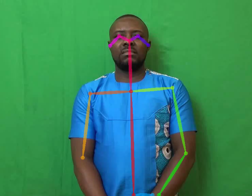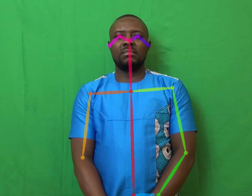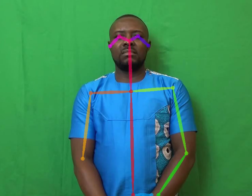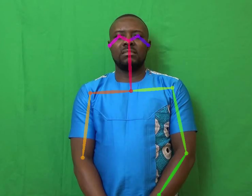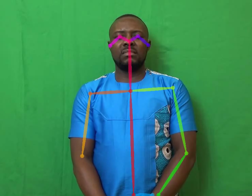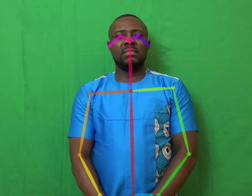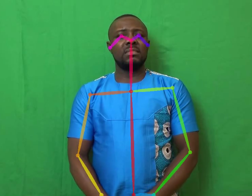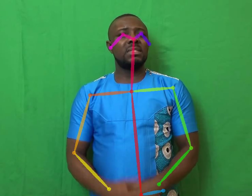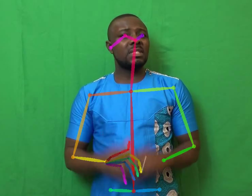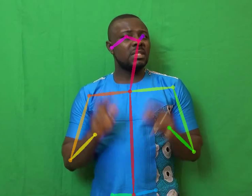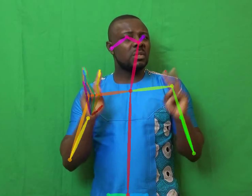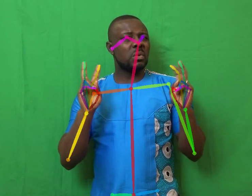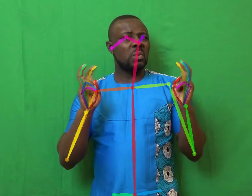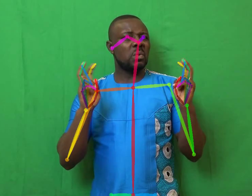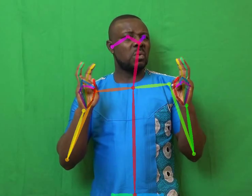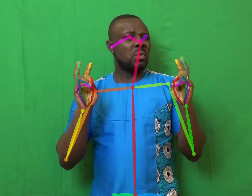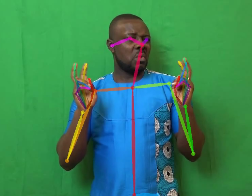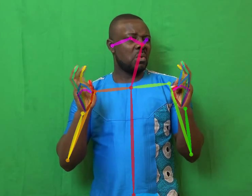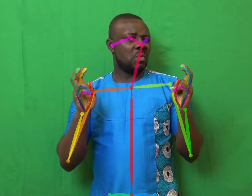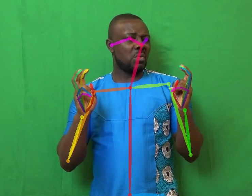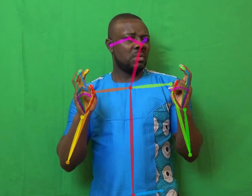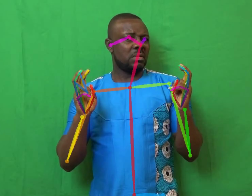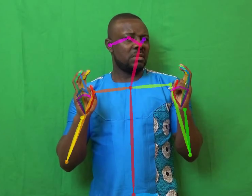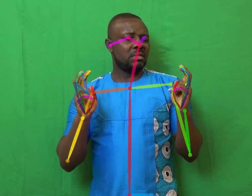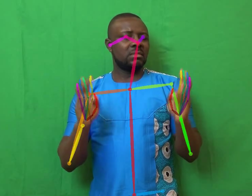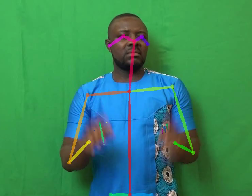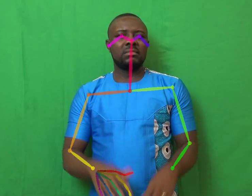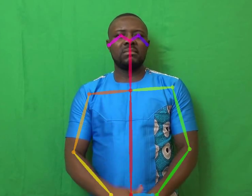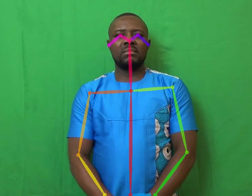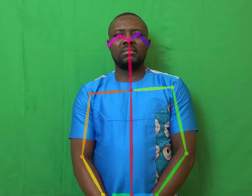quotation